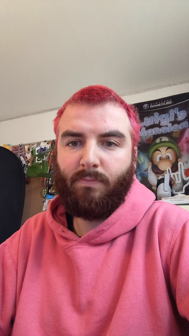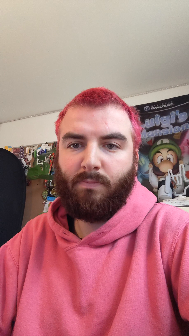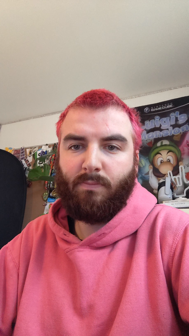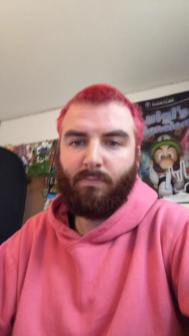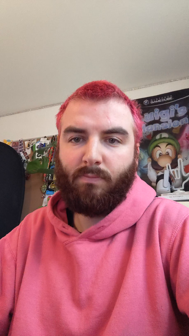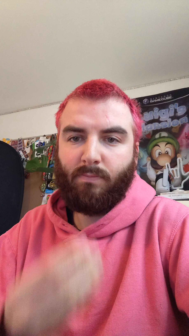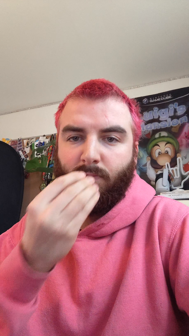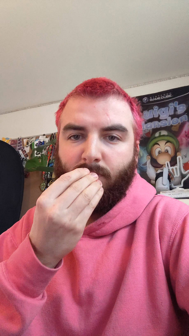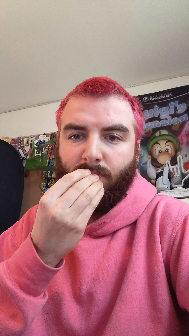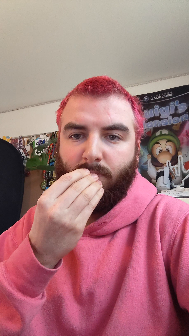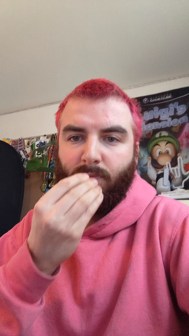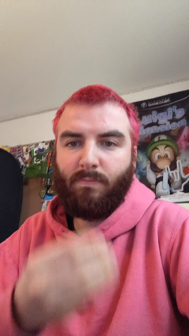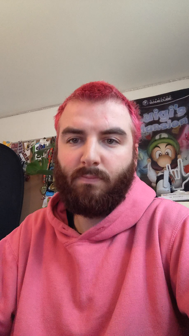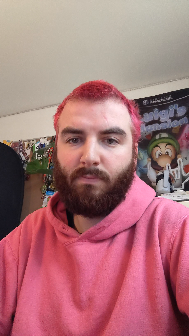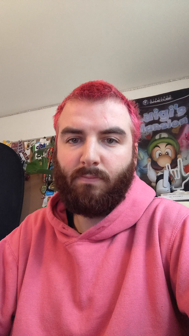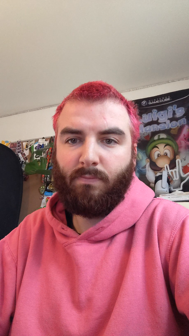eat